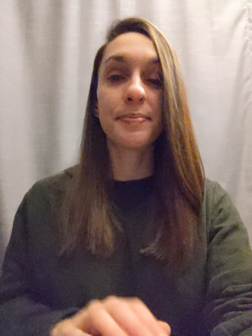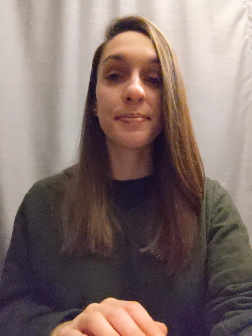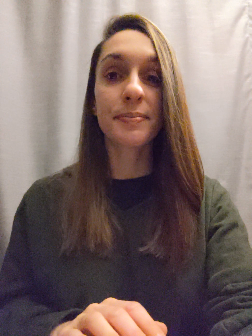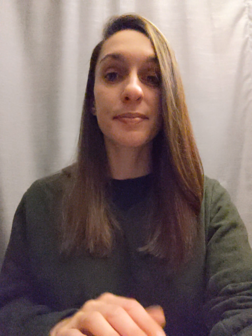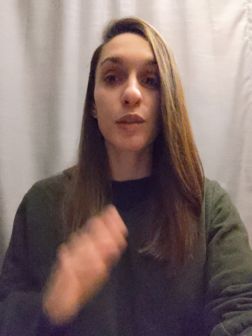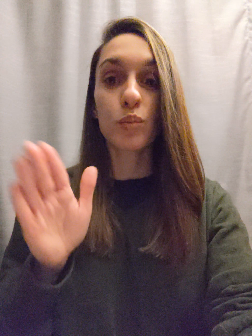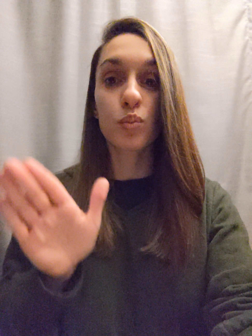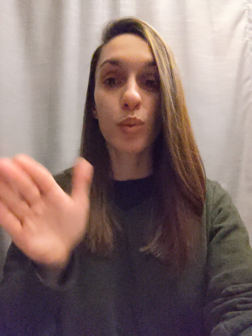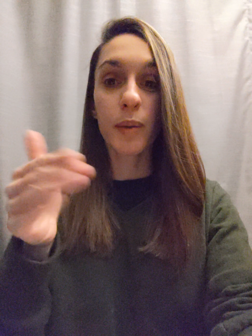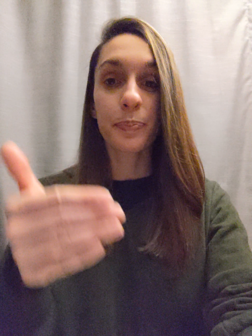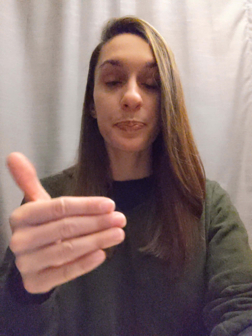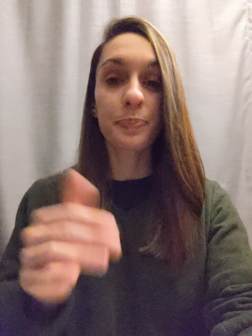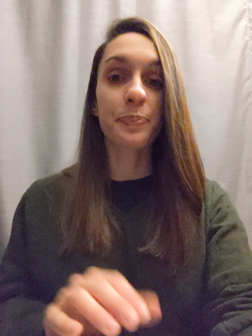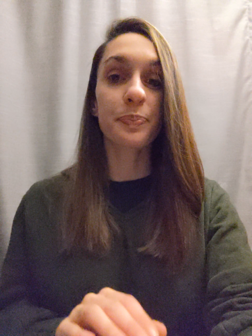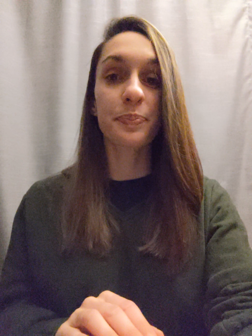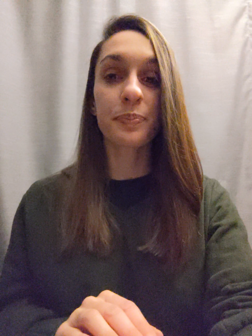room